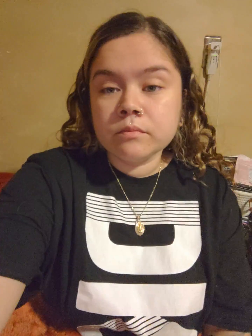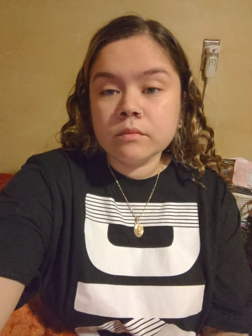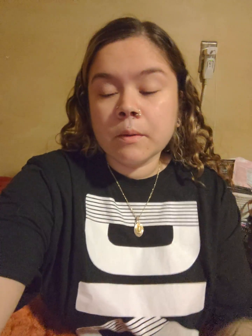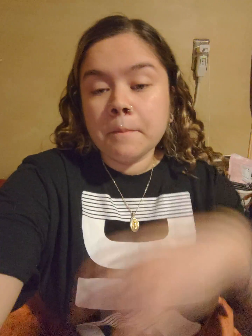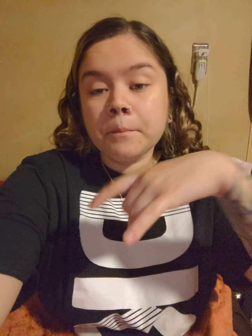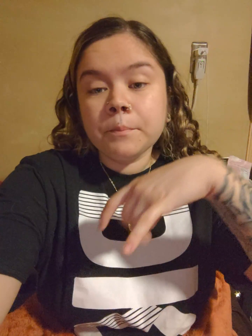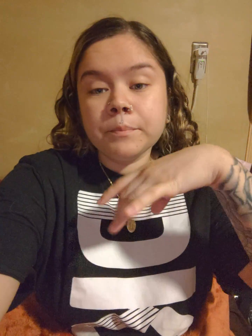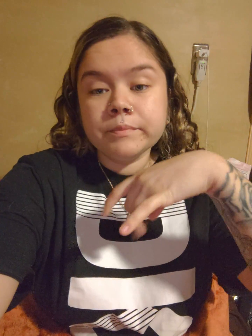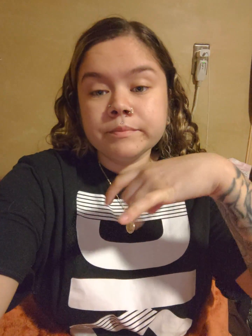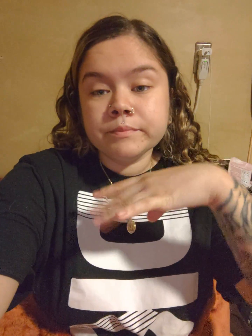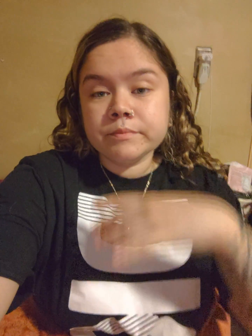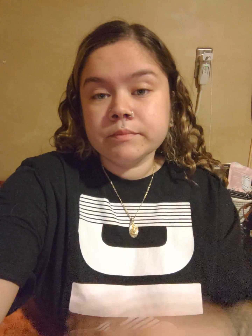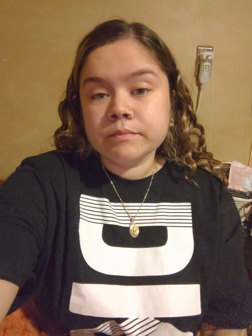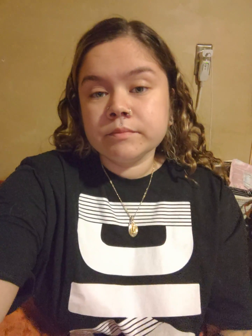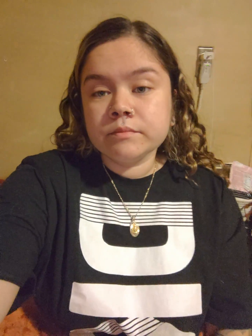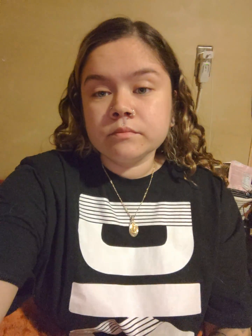pumpkin